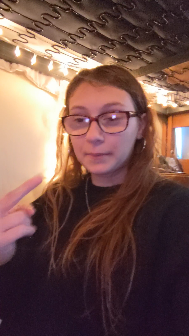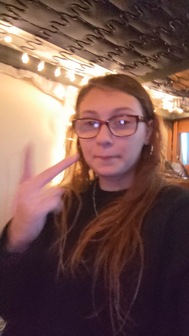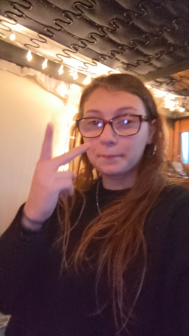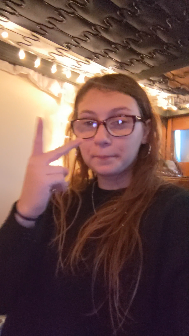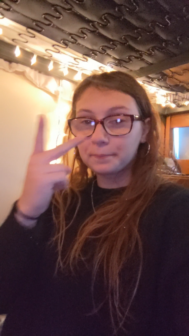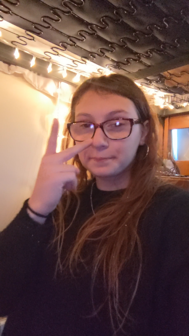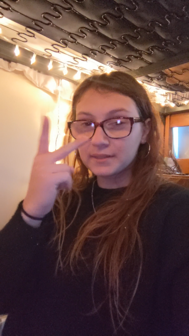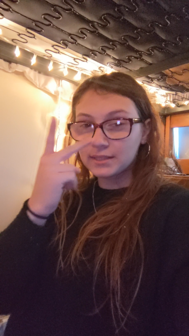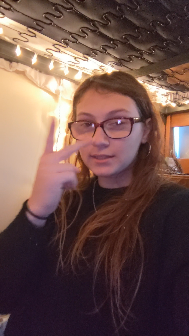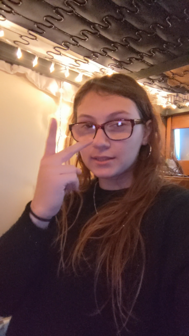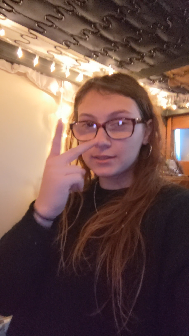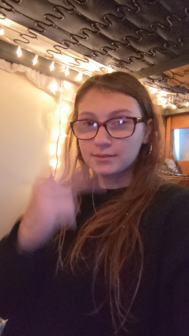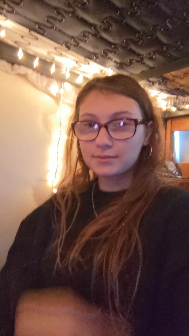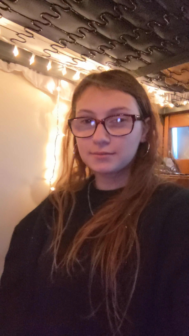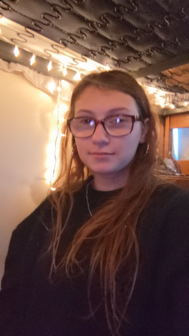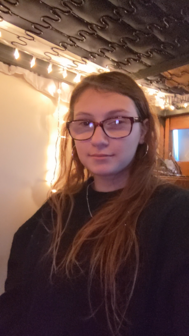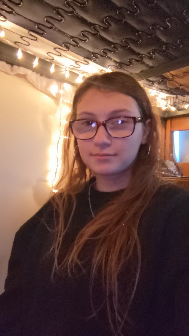penis